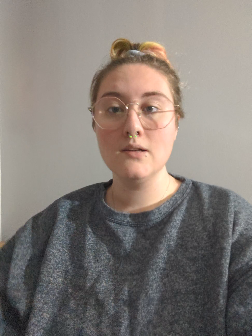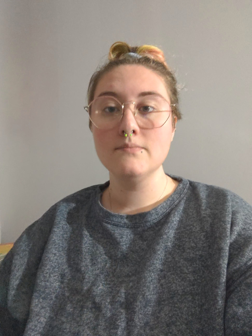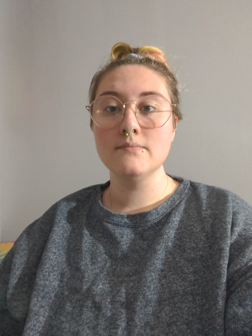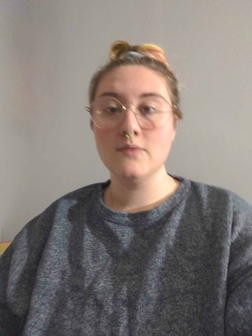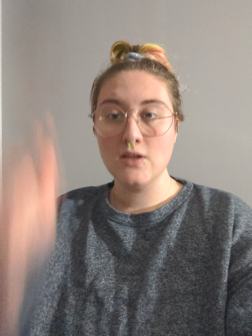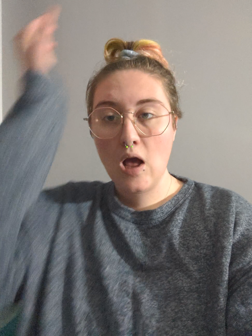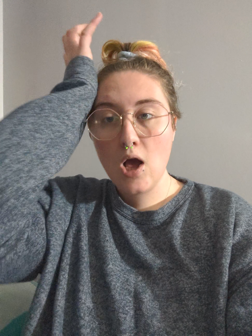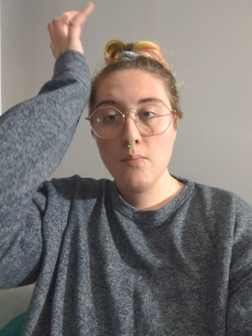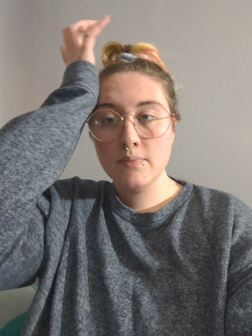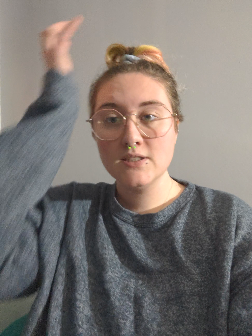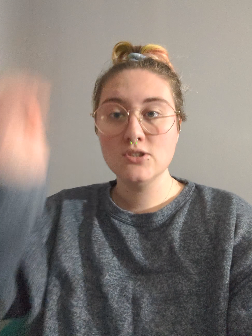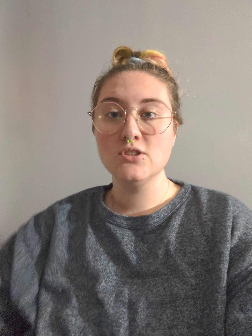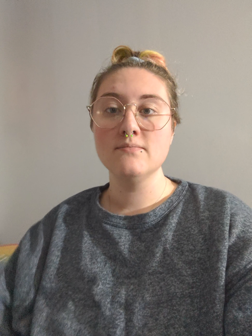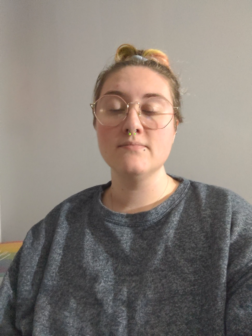garbage